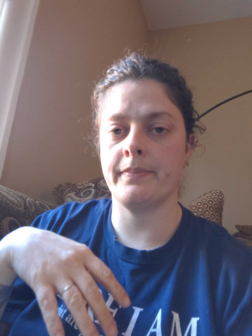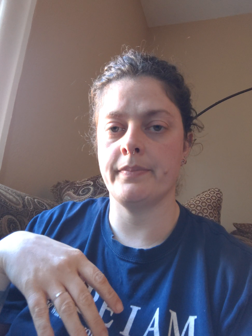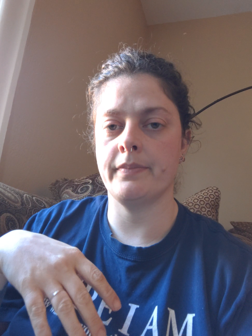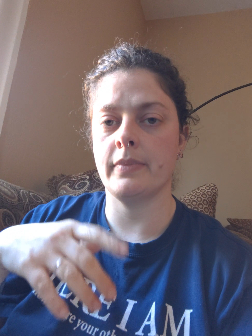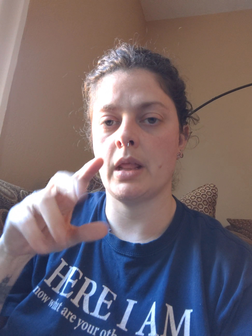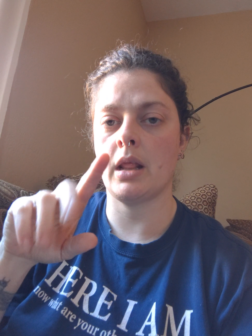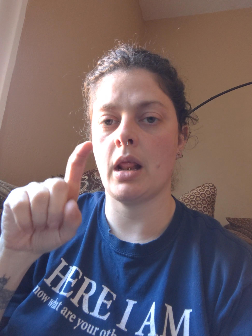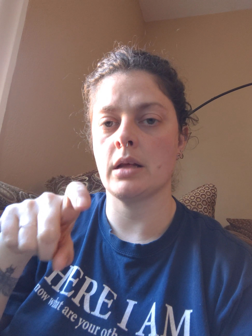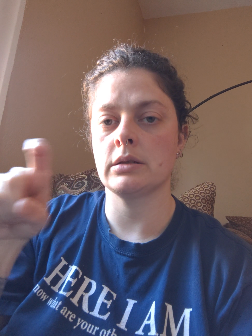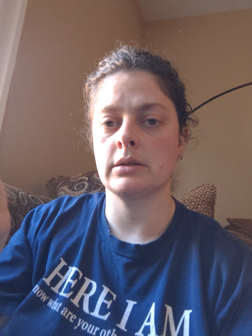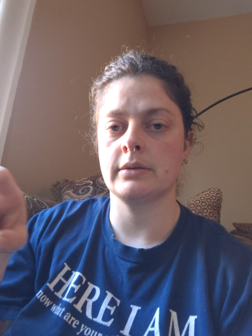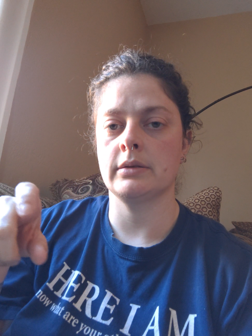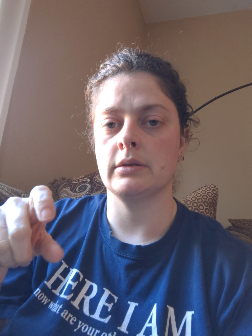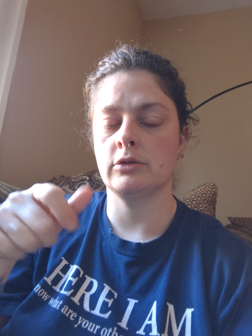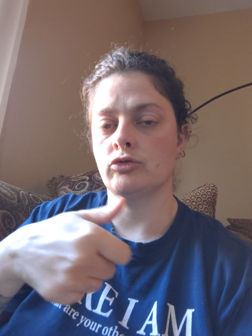closet